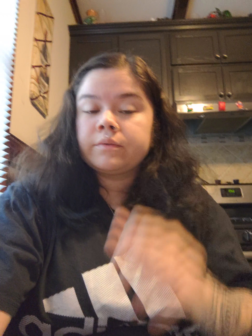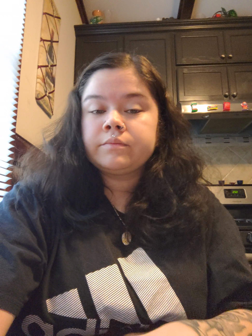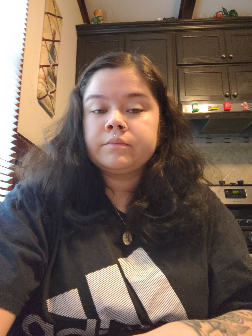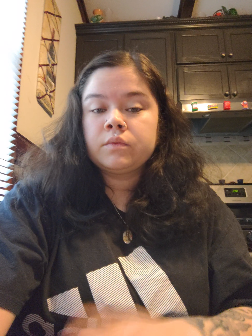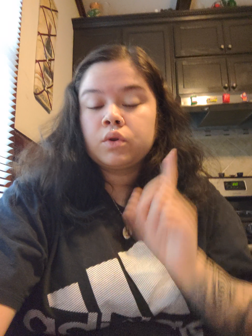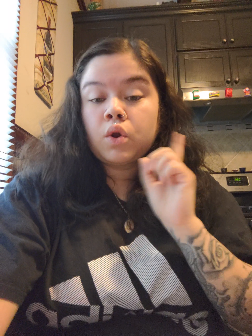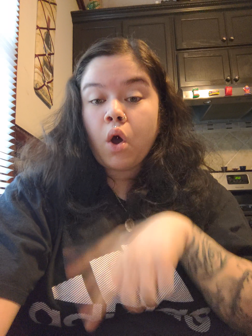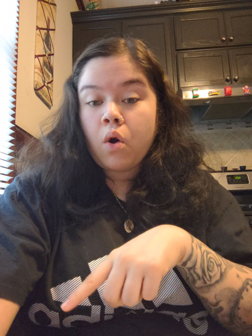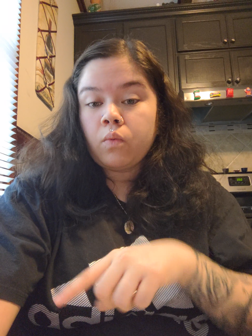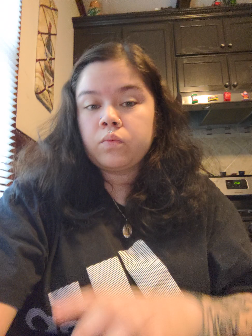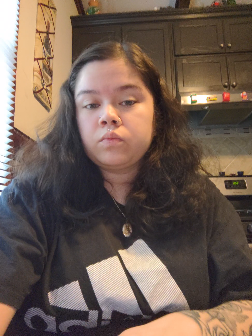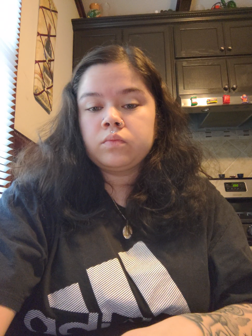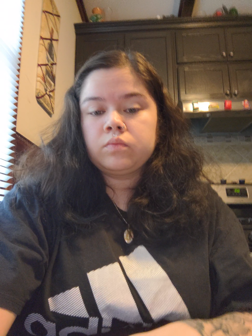go